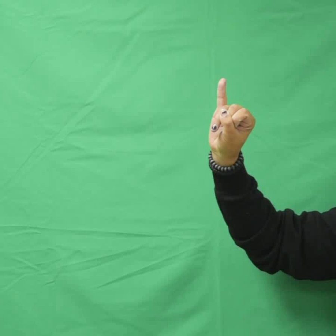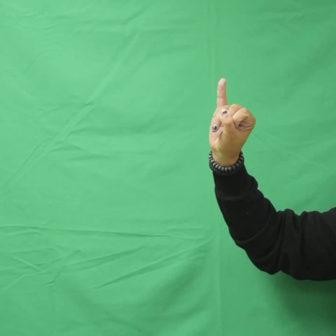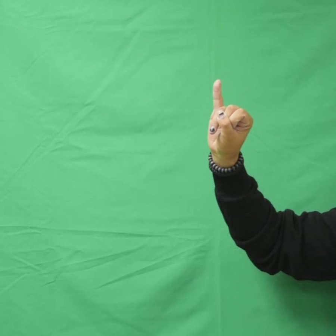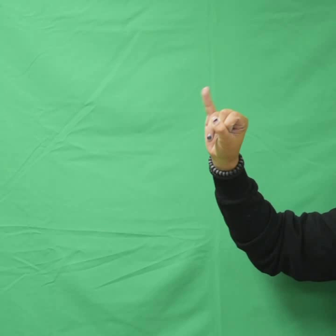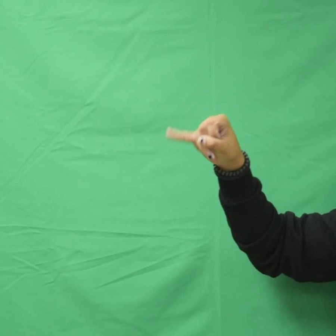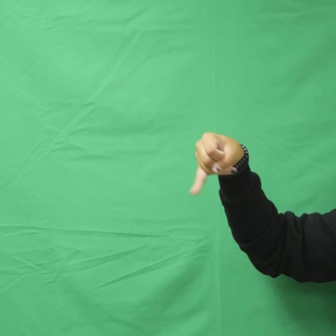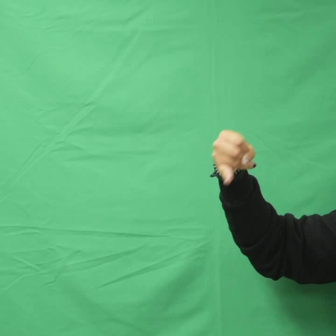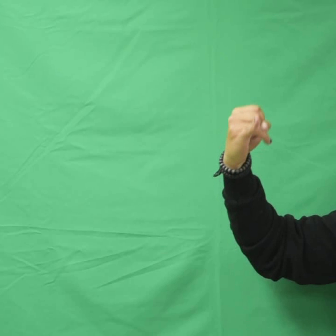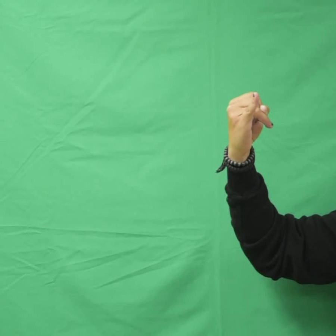J